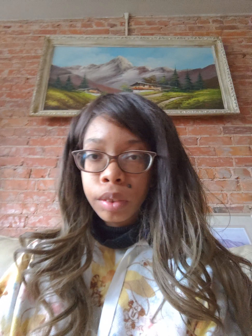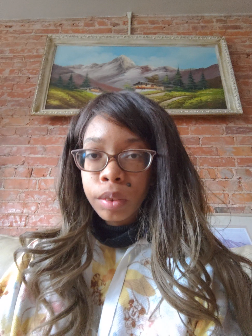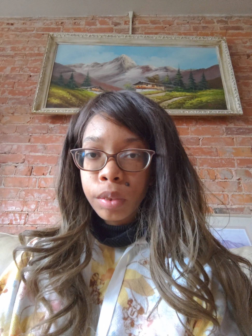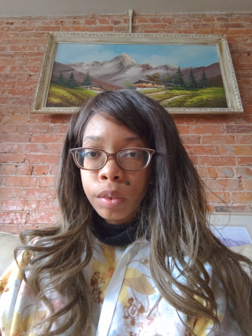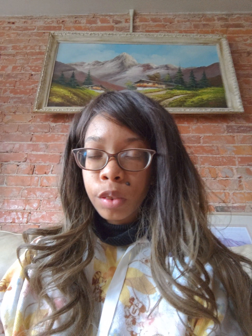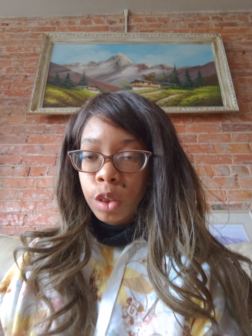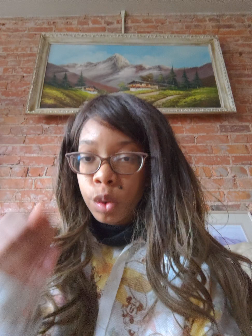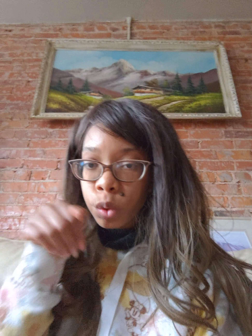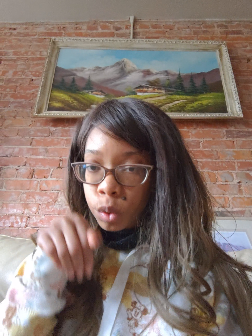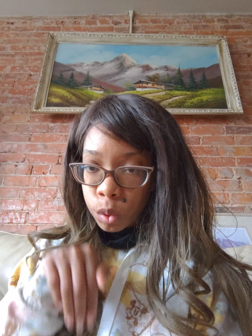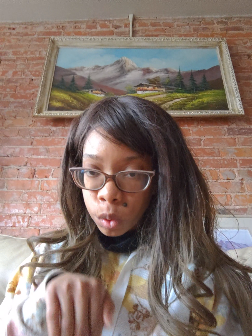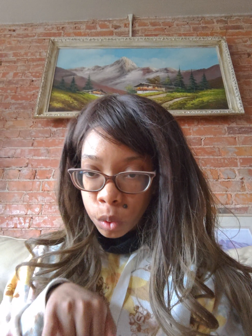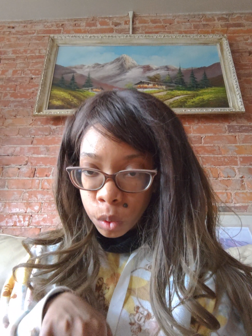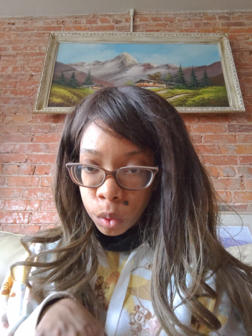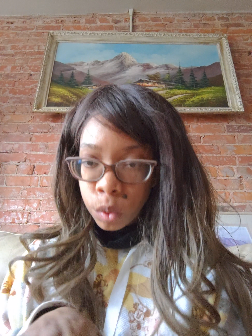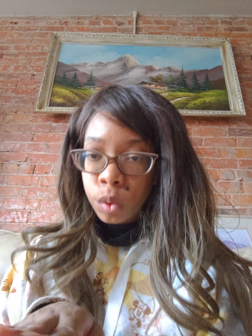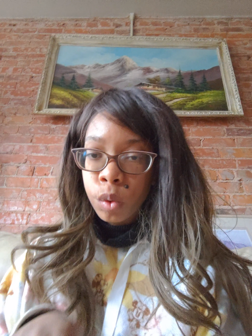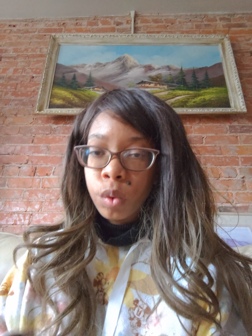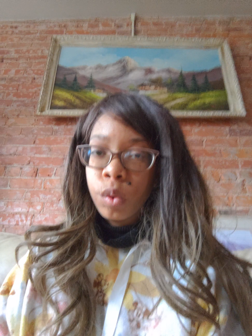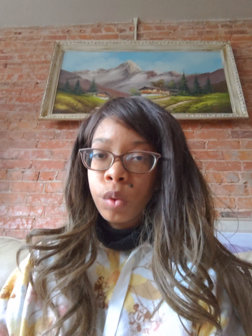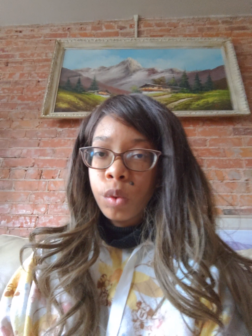into